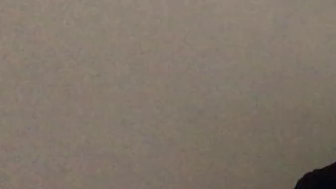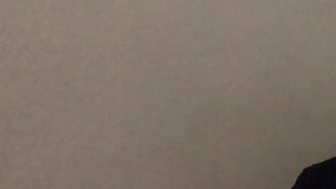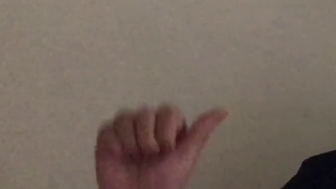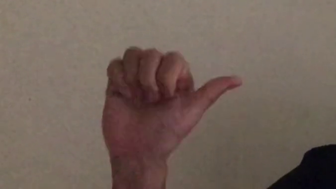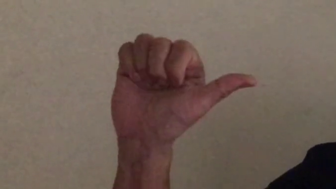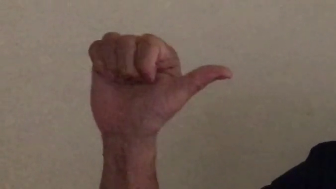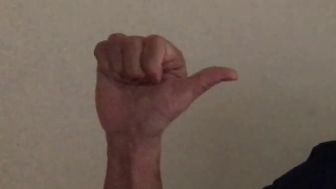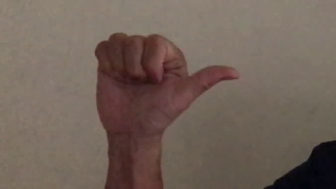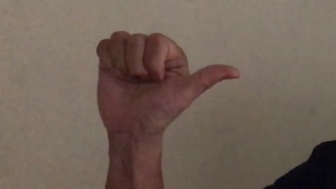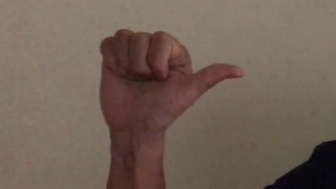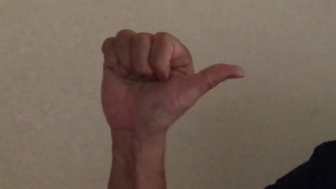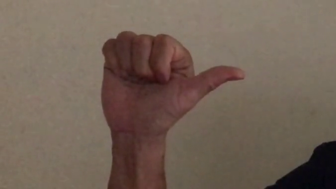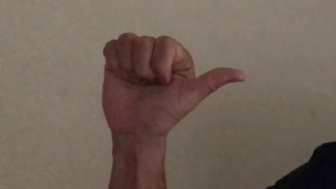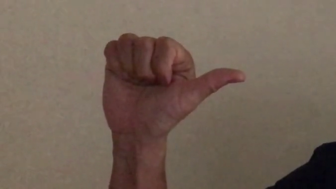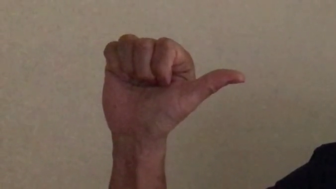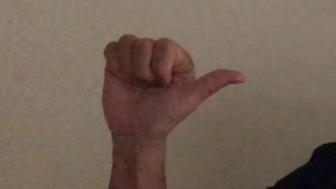ज